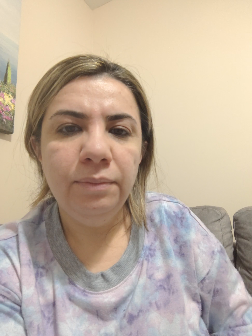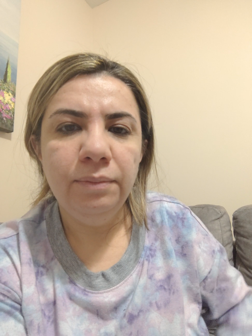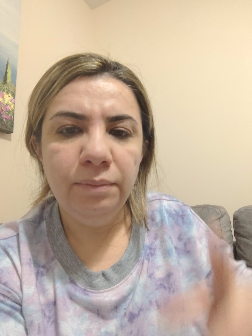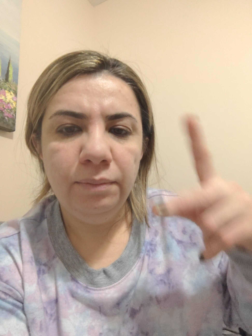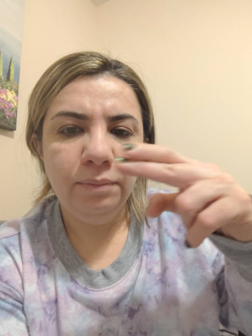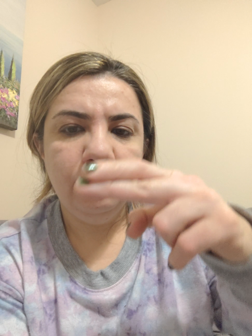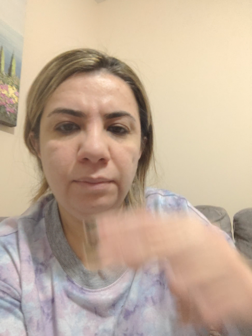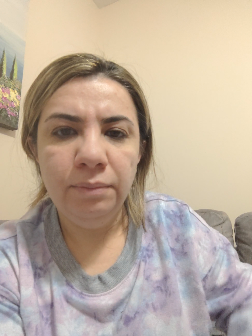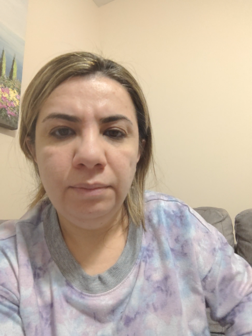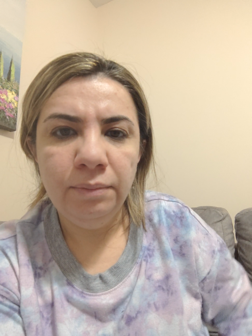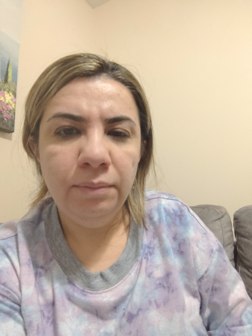cut